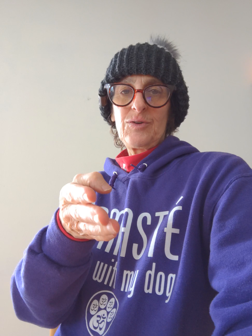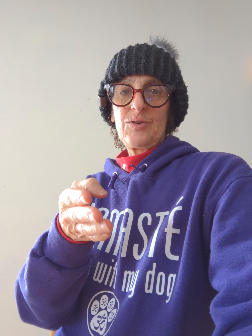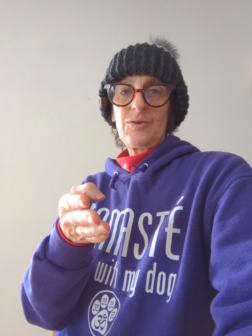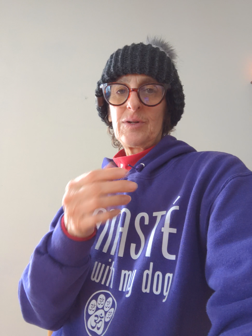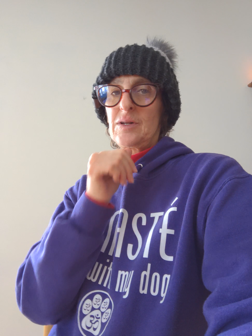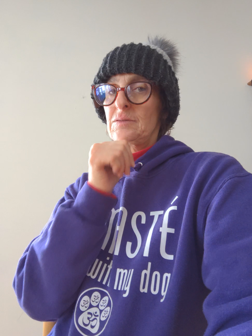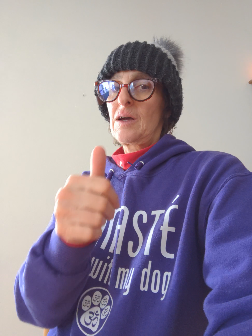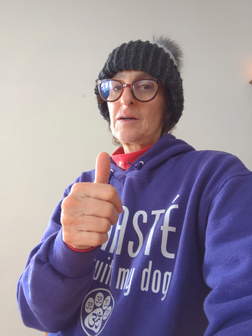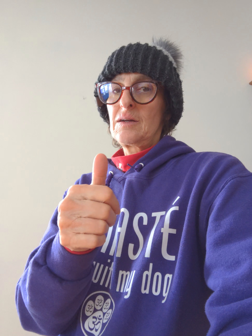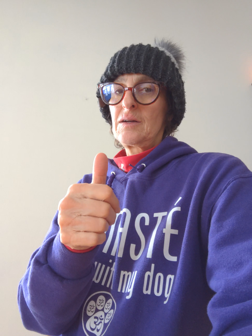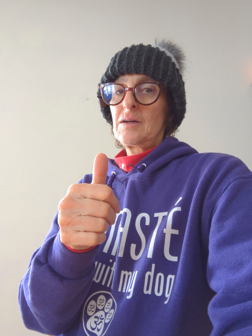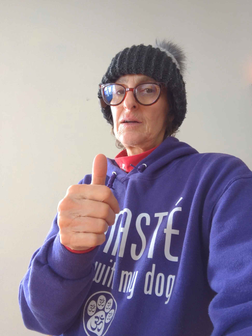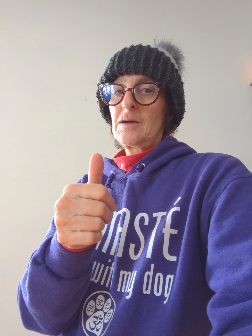not